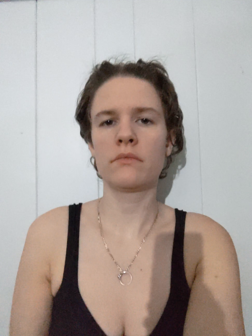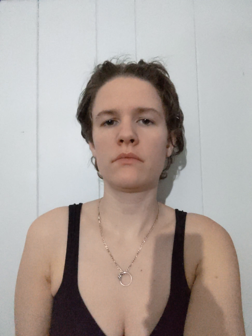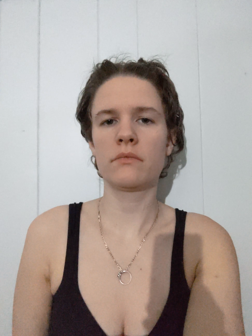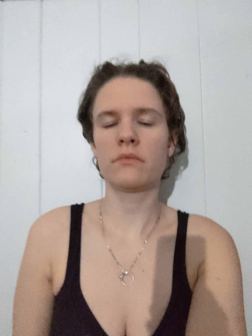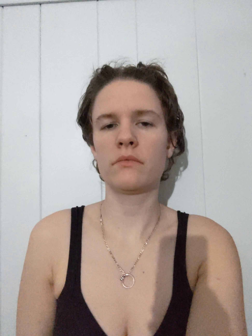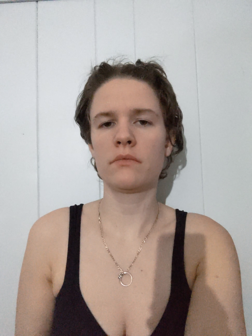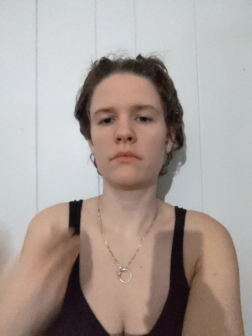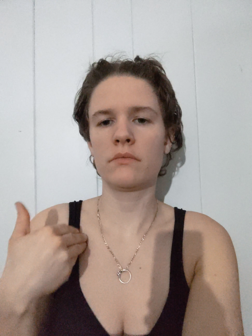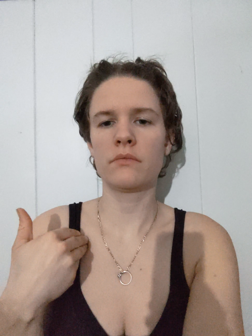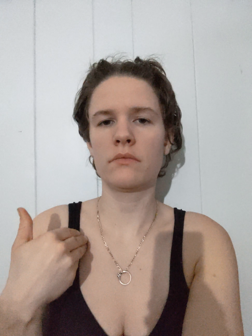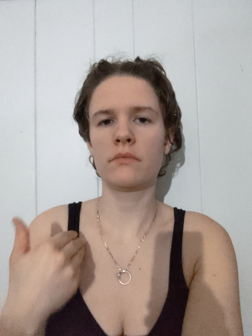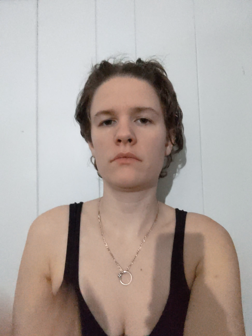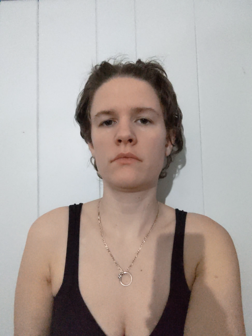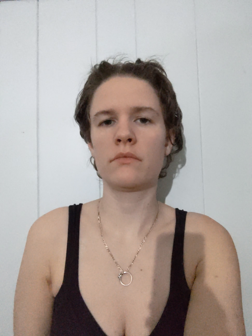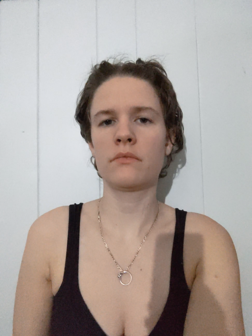have